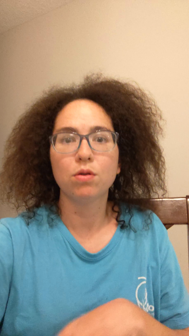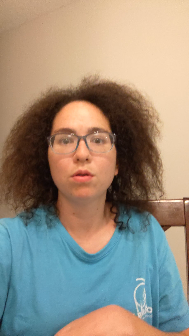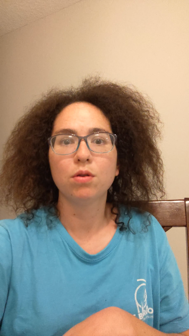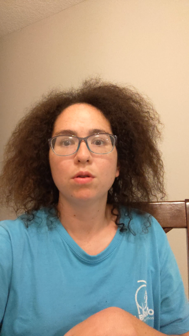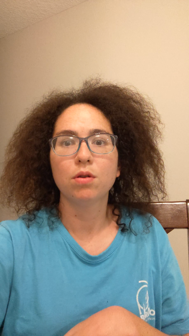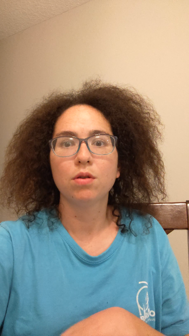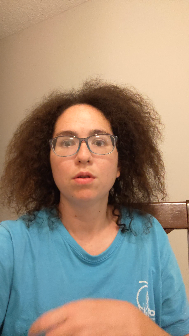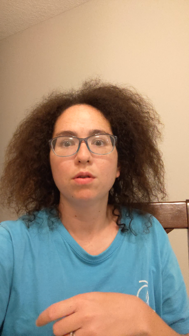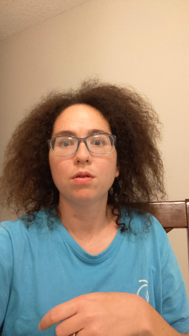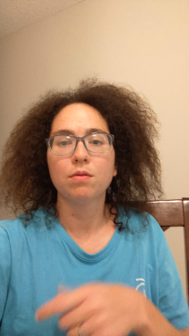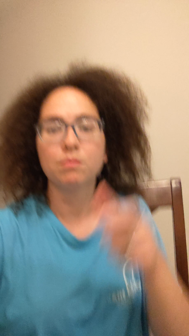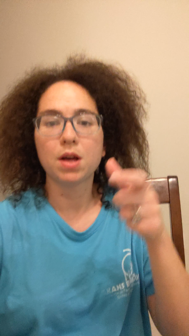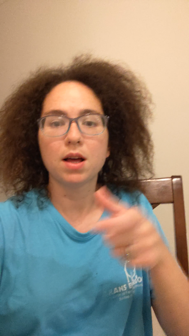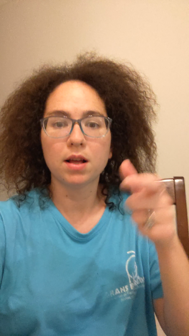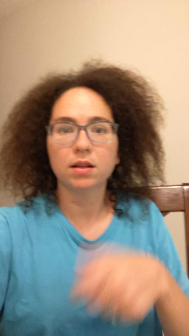plate